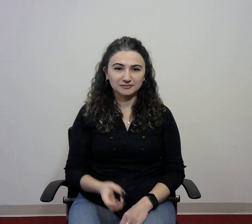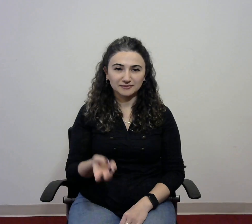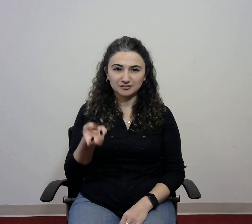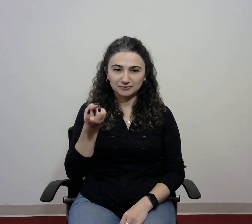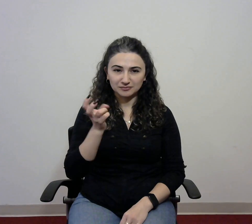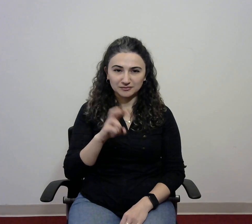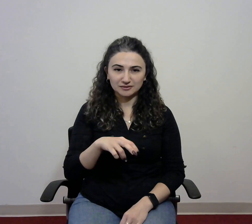gəlmək